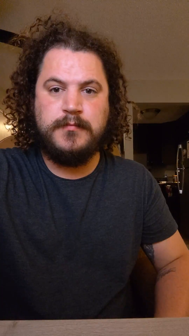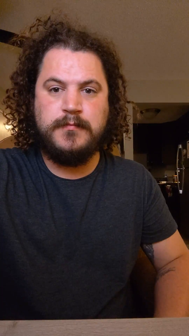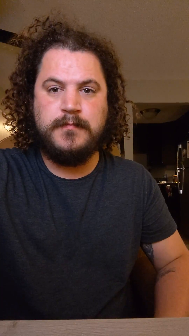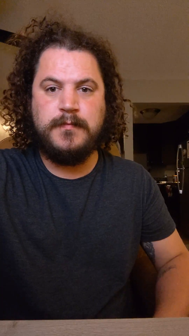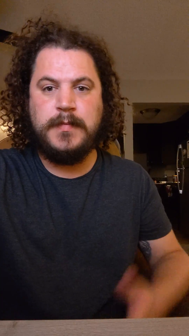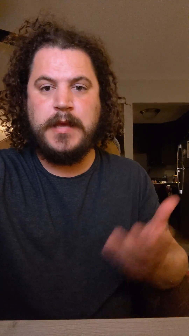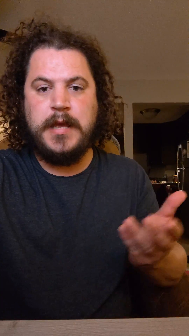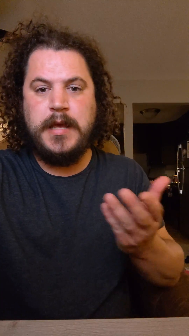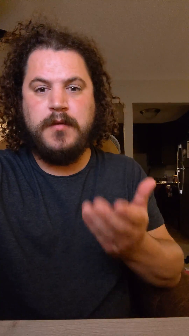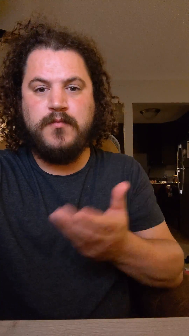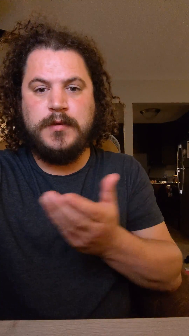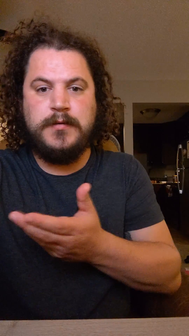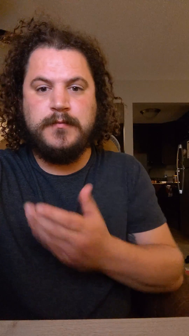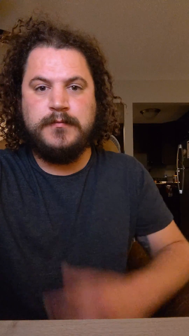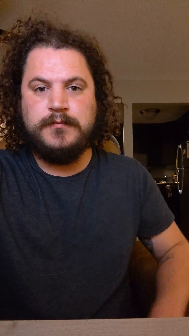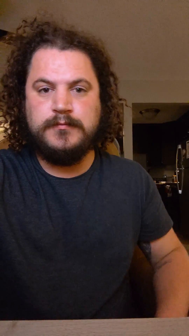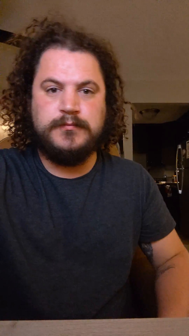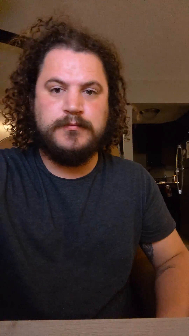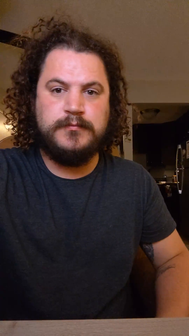carry